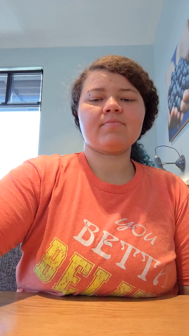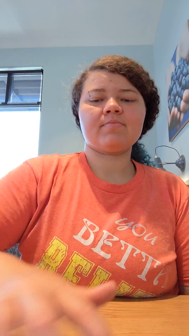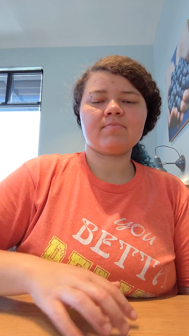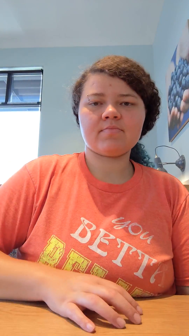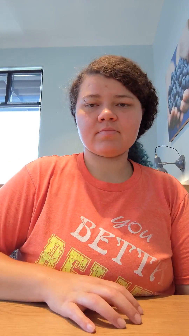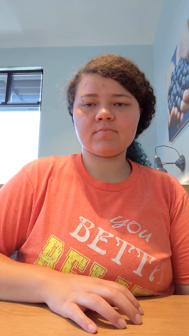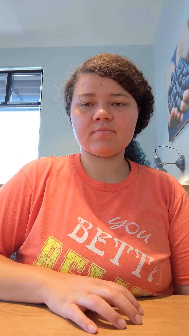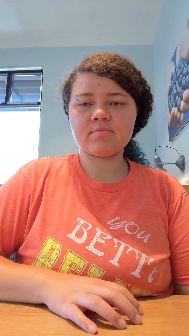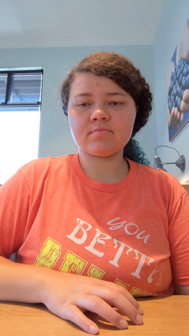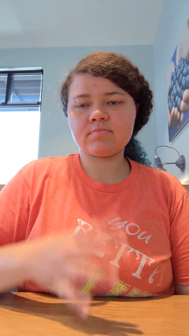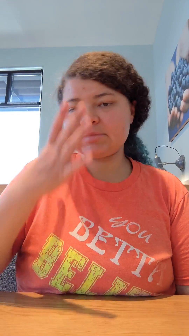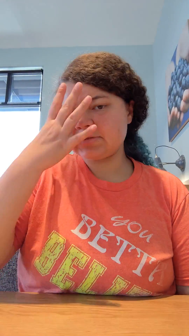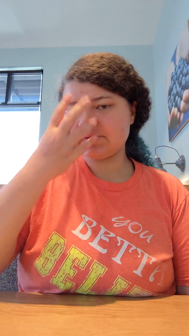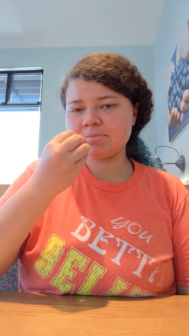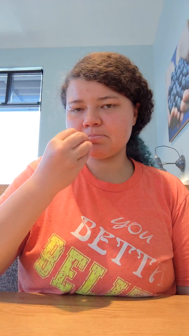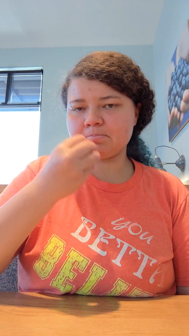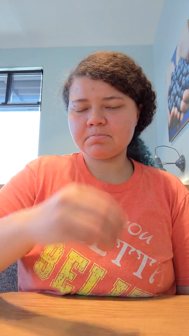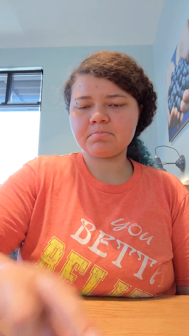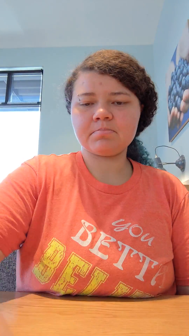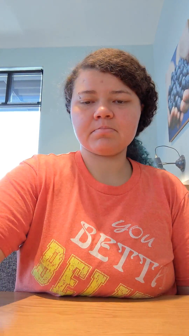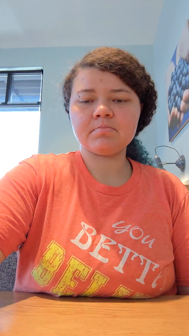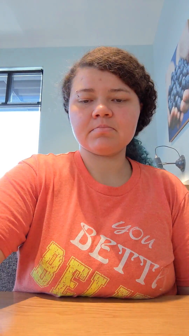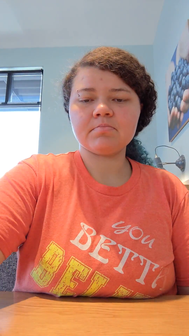asleep